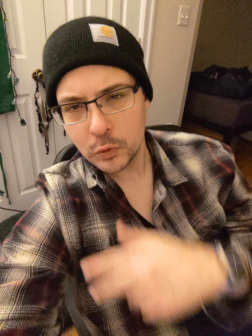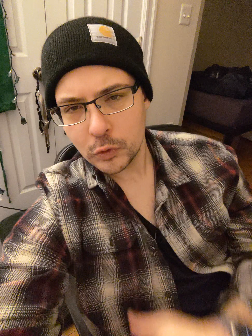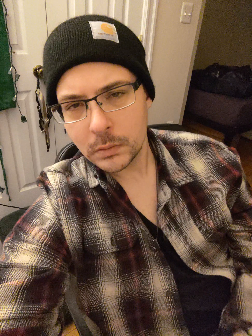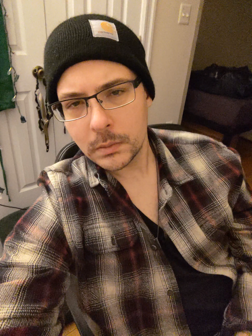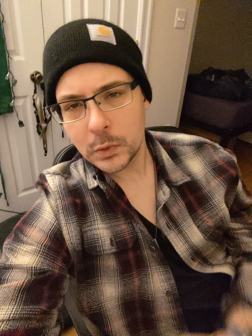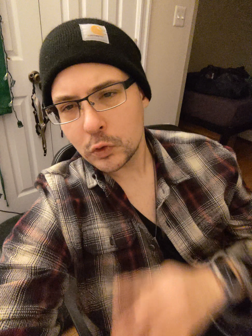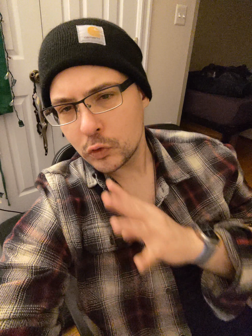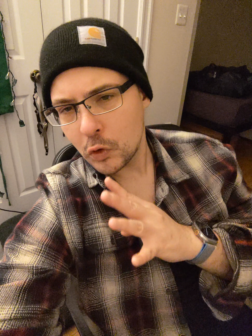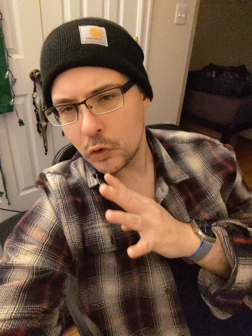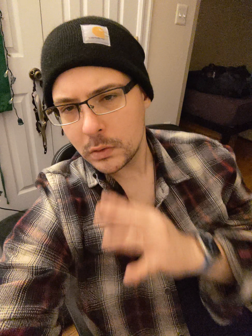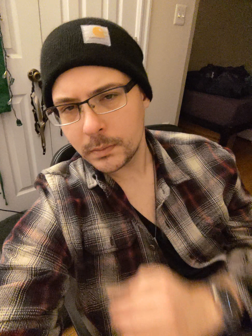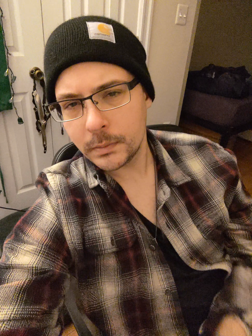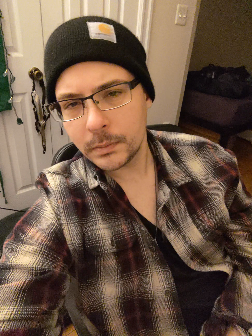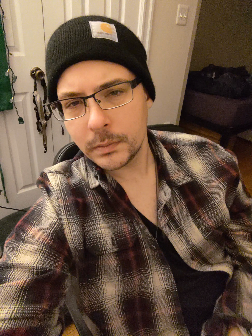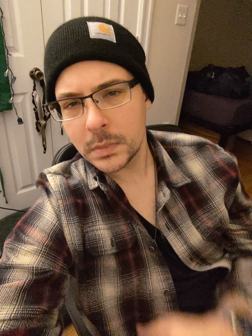talk